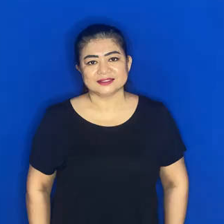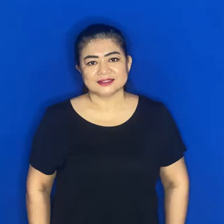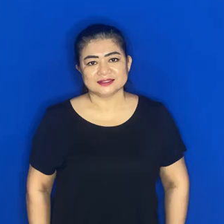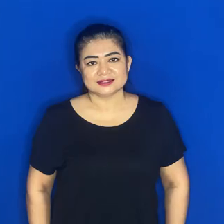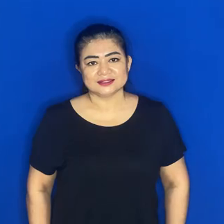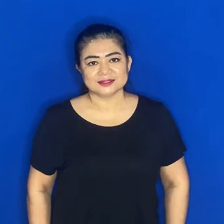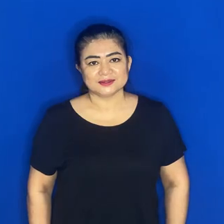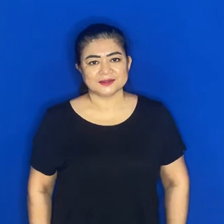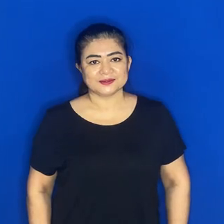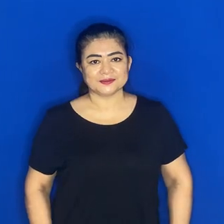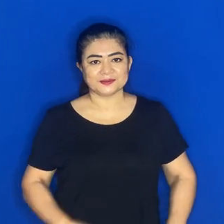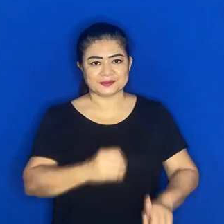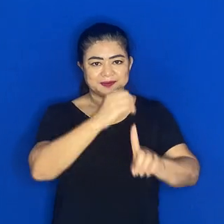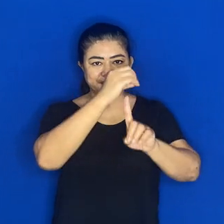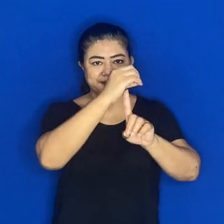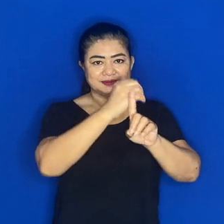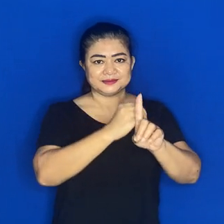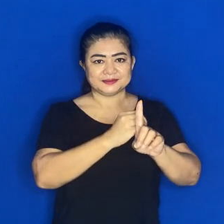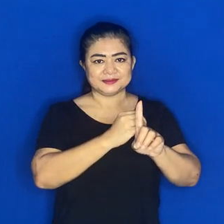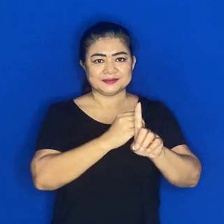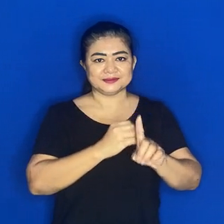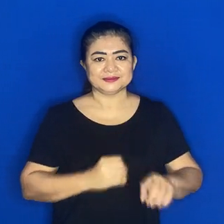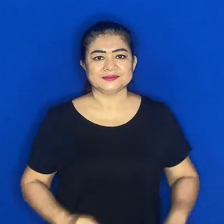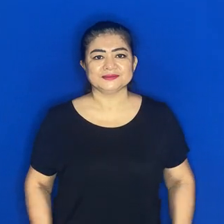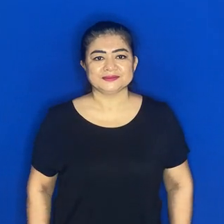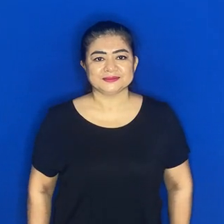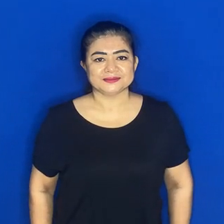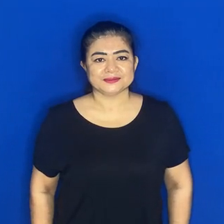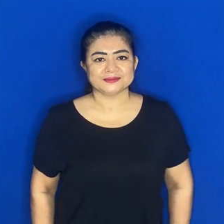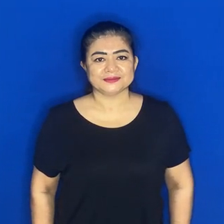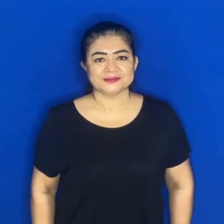october